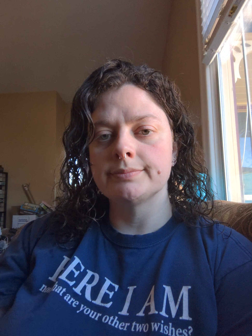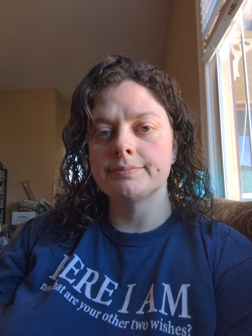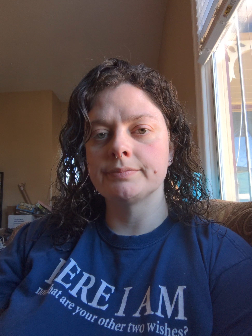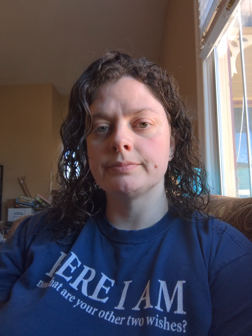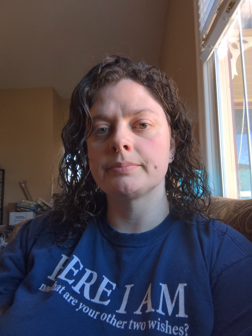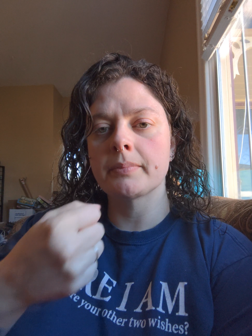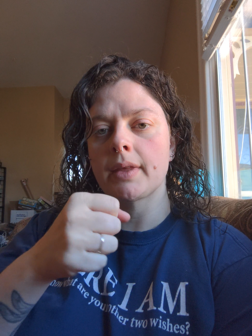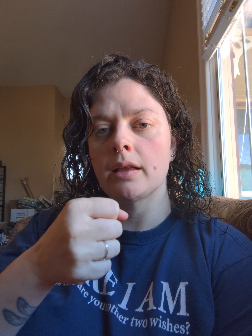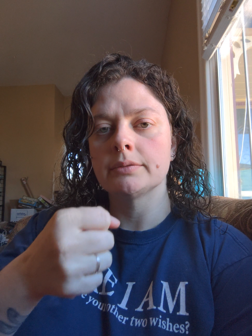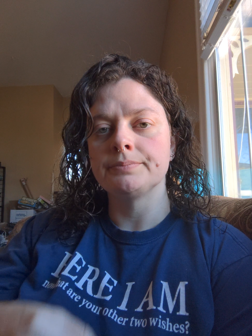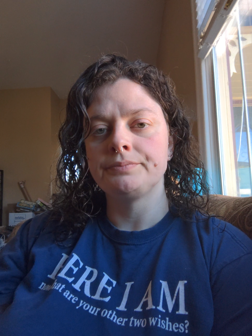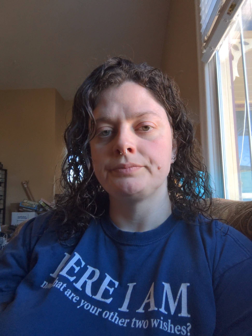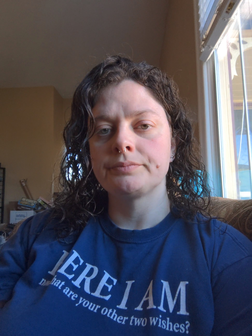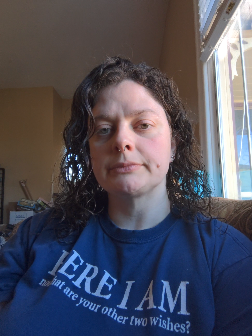make